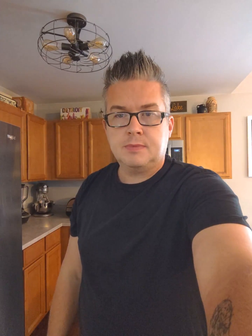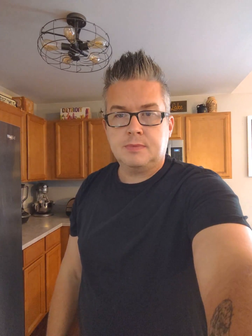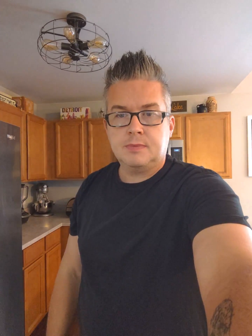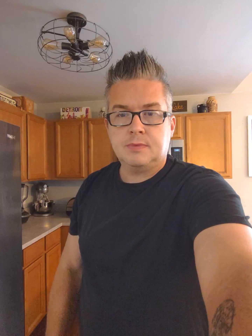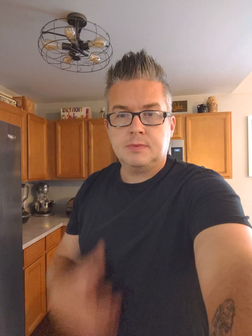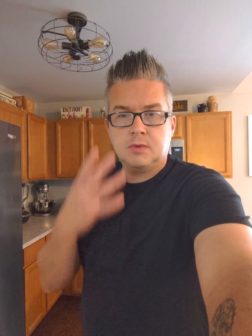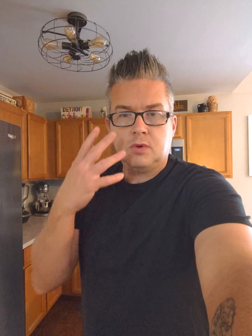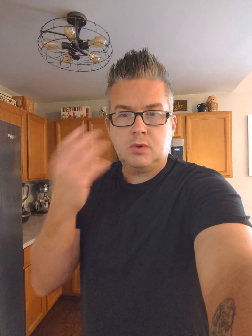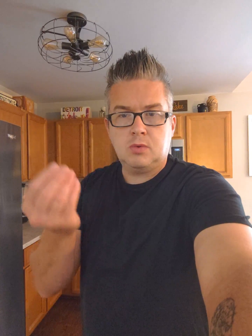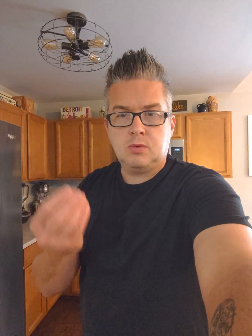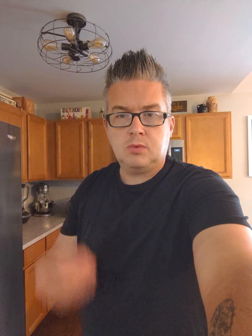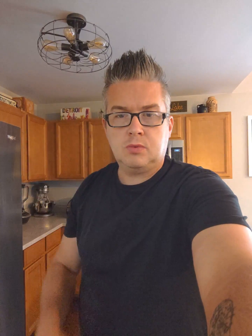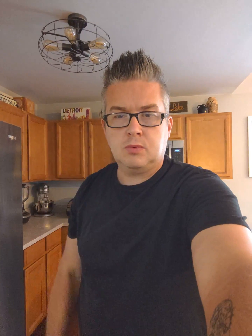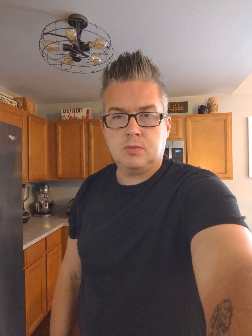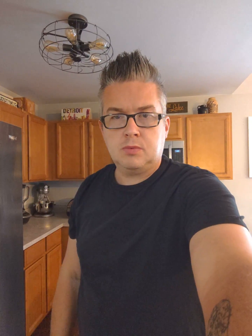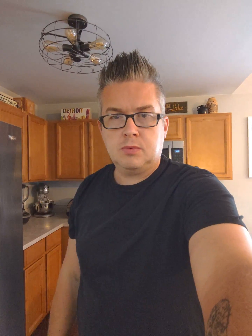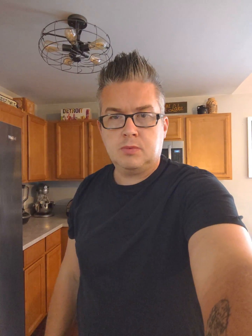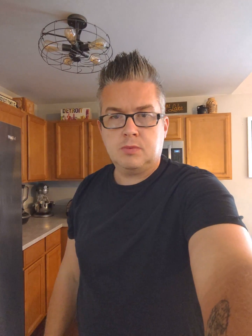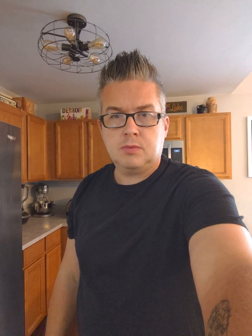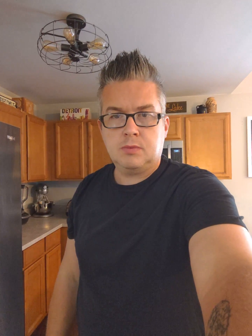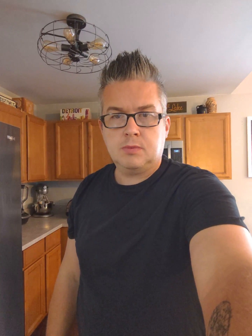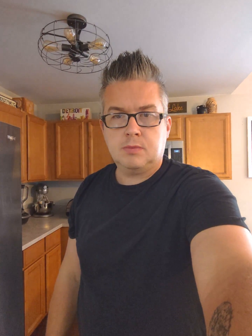got to